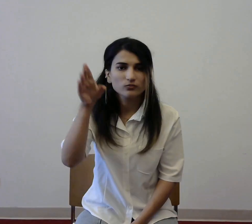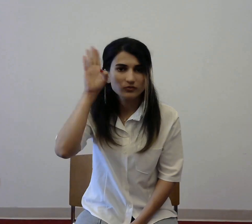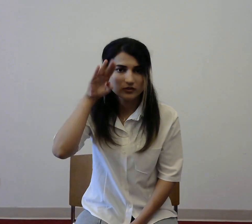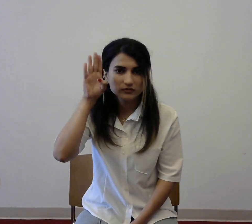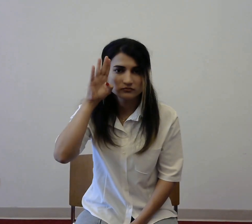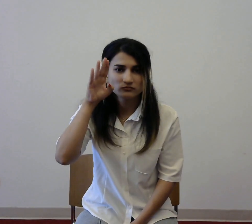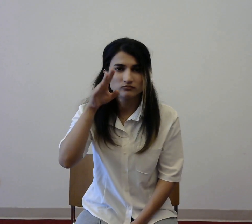su